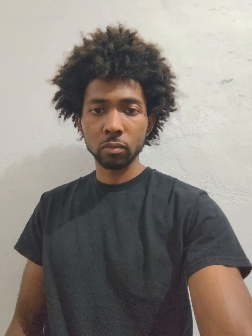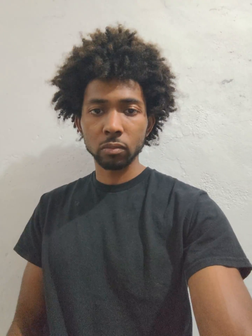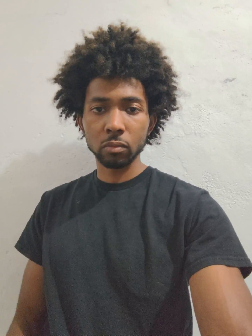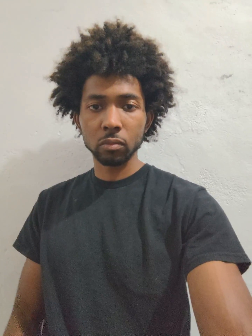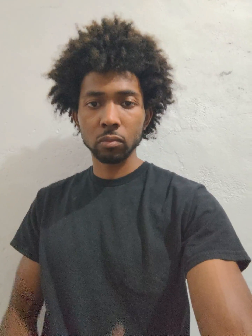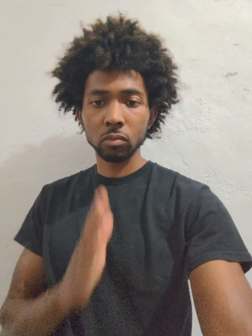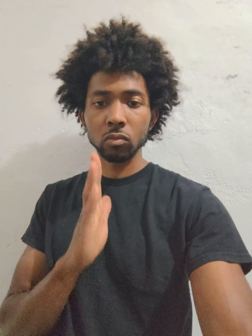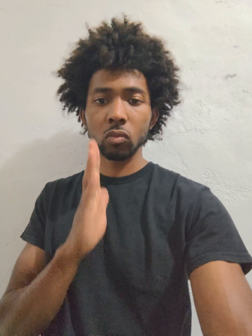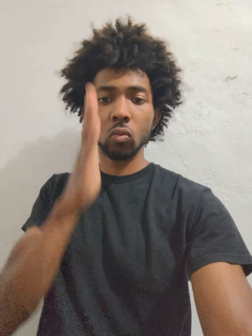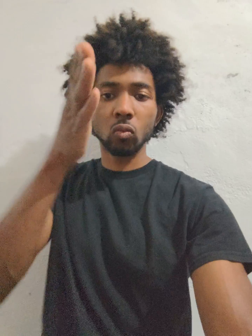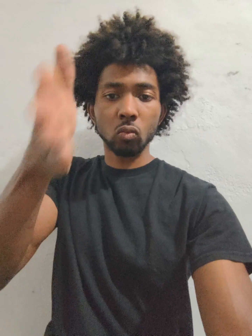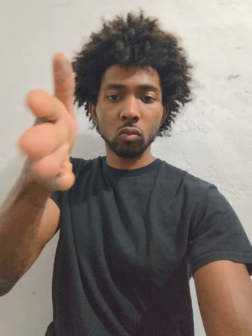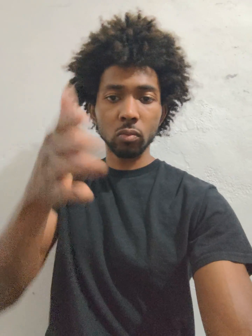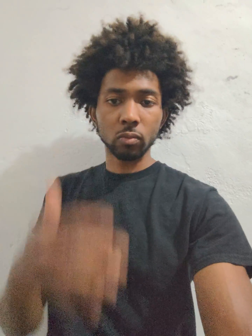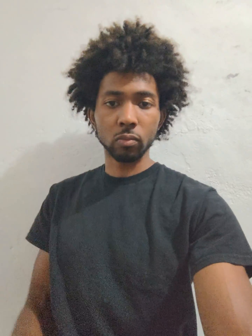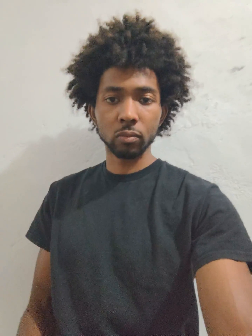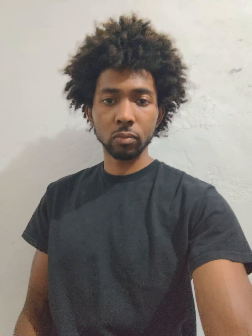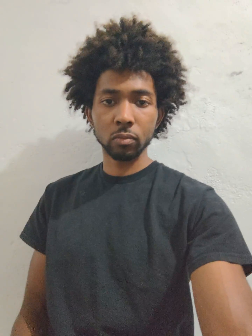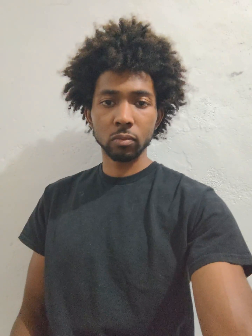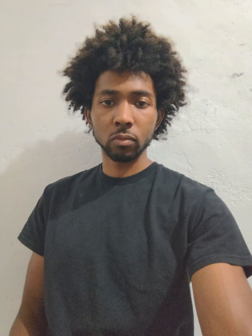over